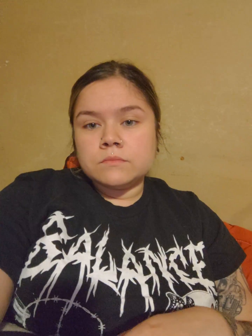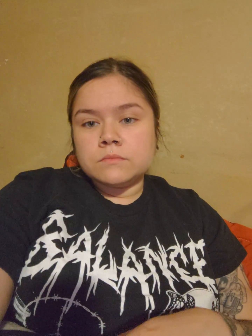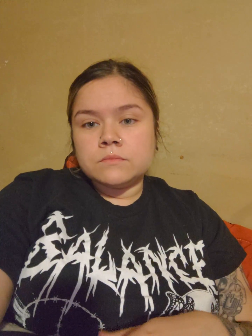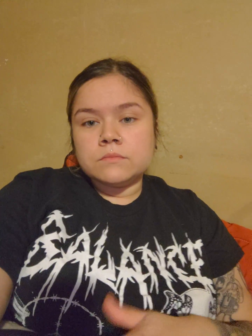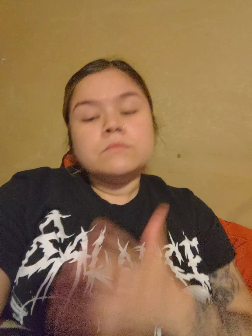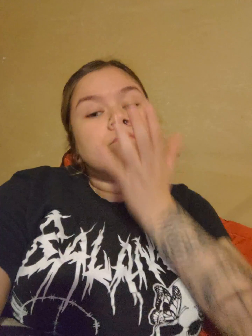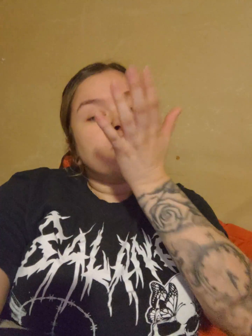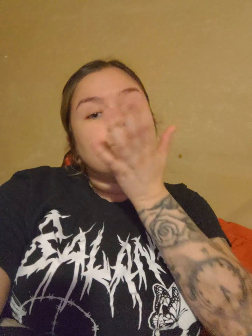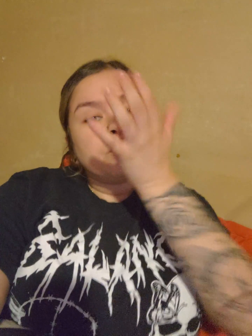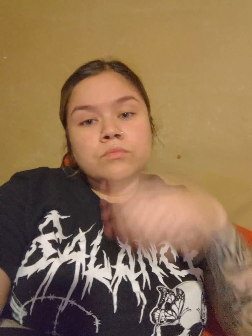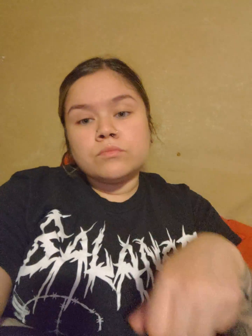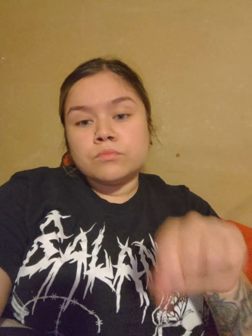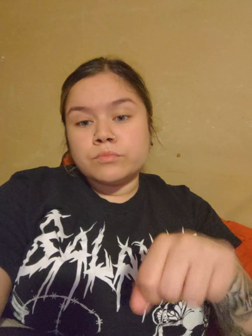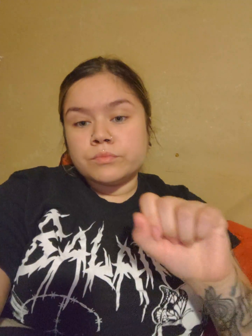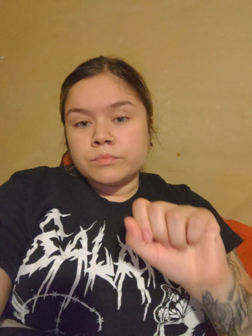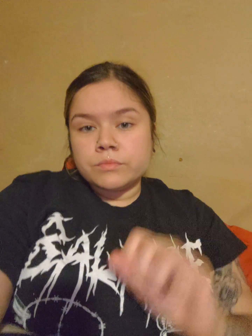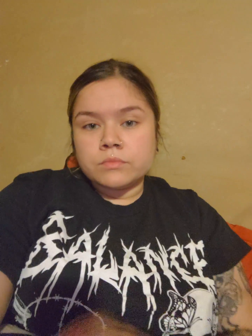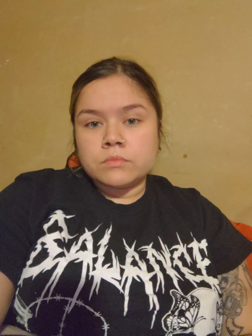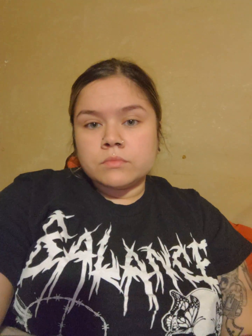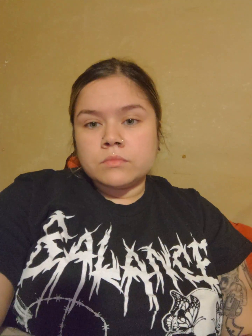lawn mower